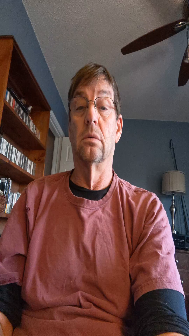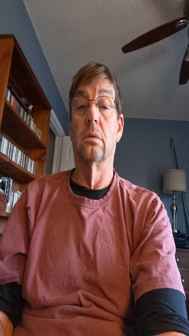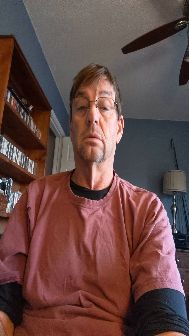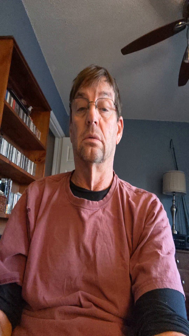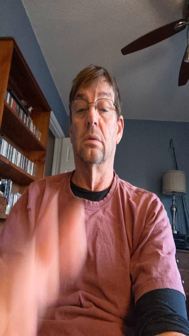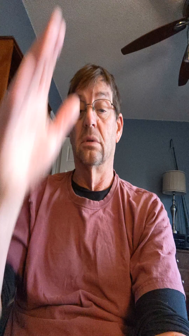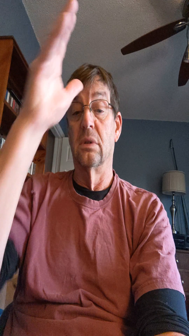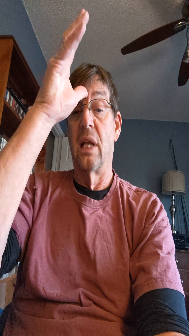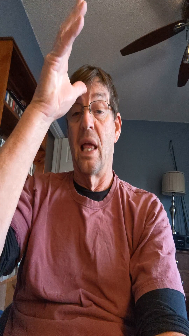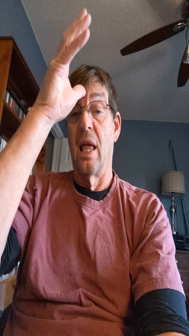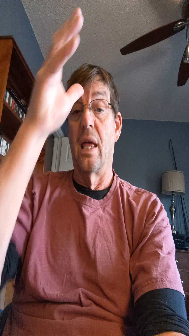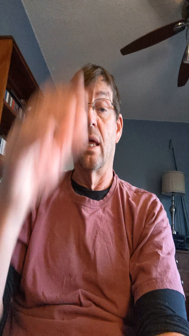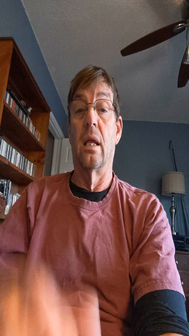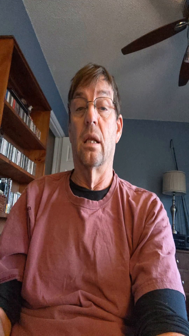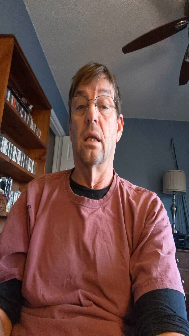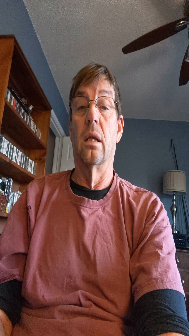dad